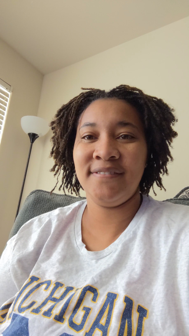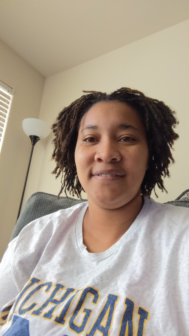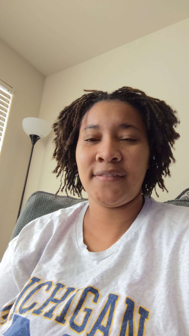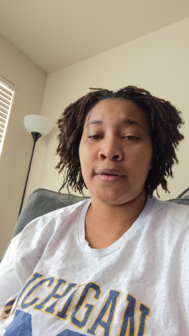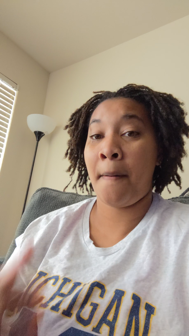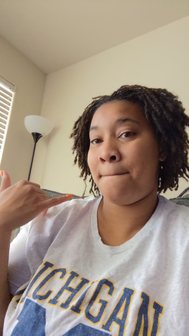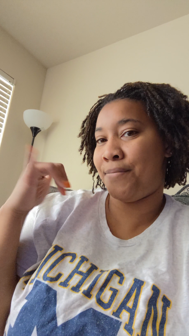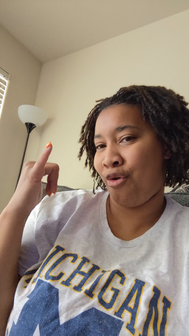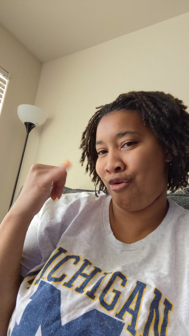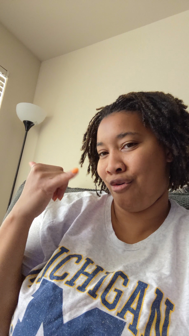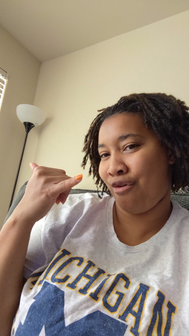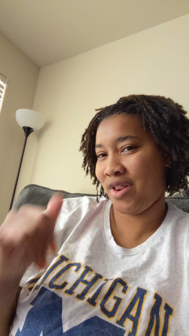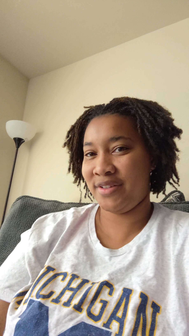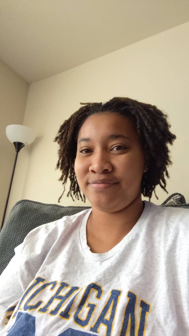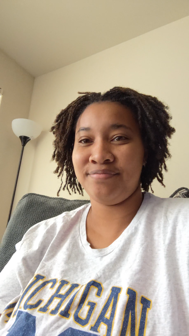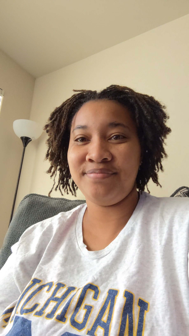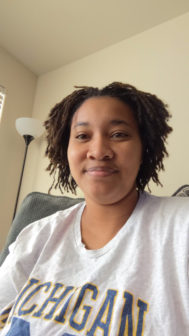party